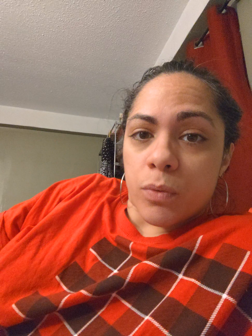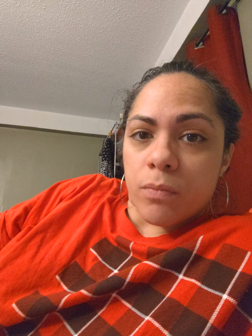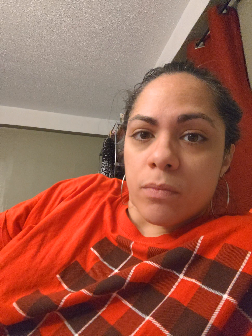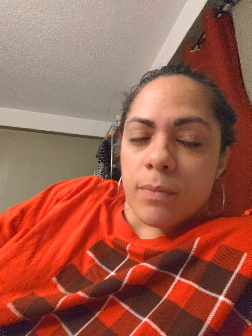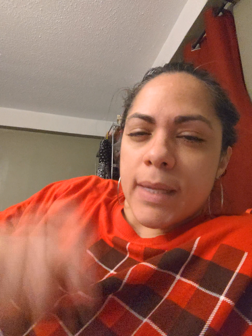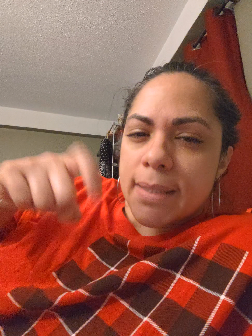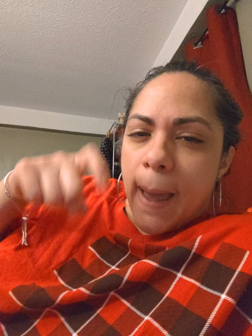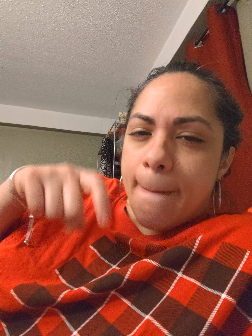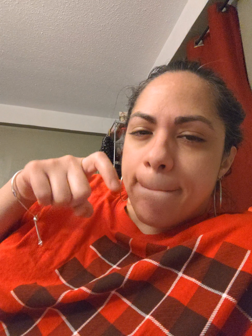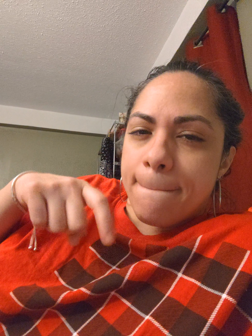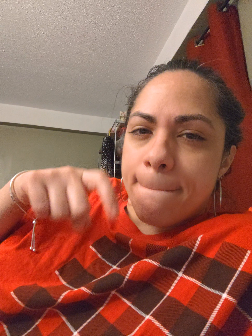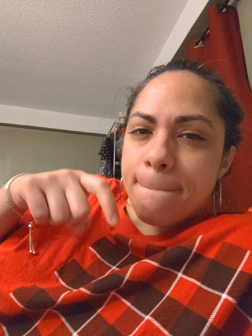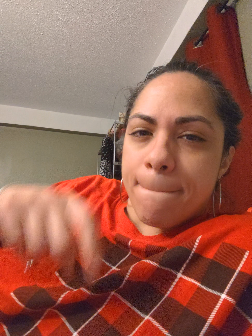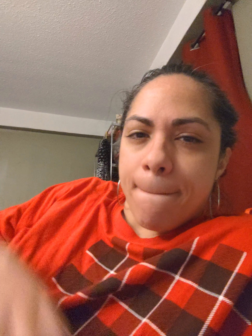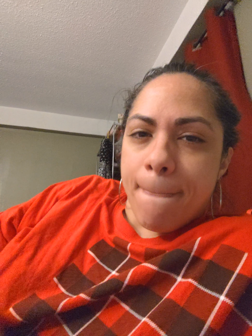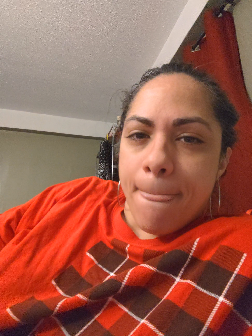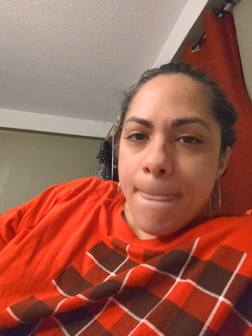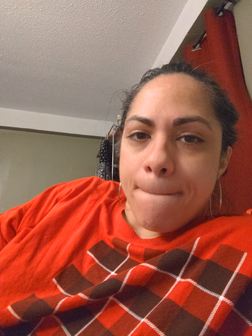time